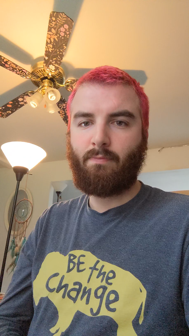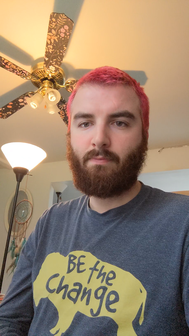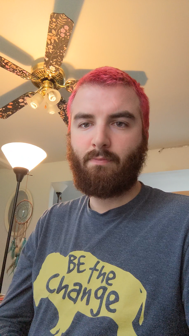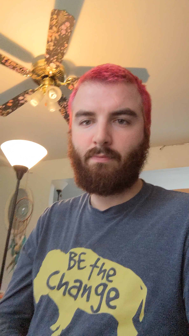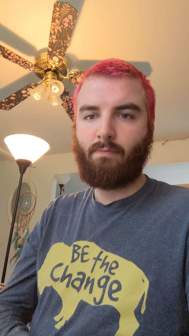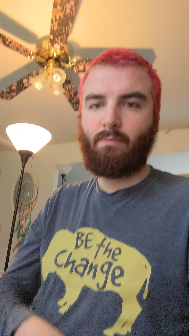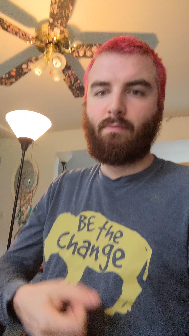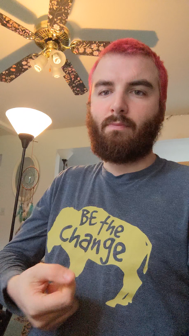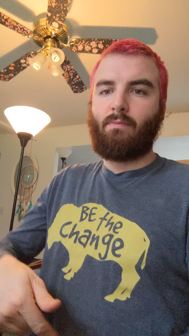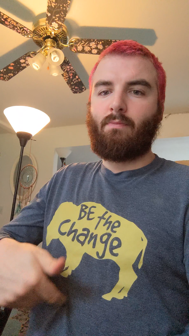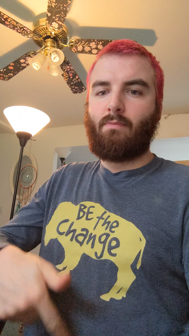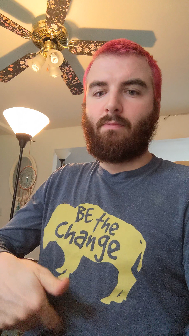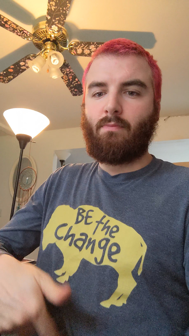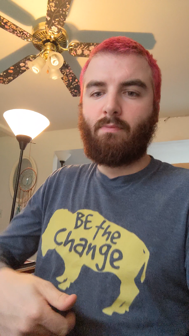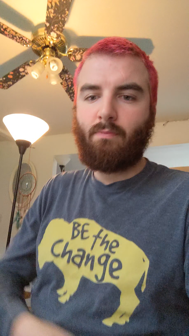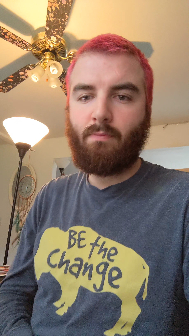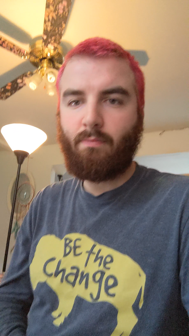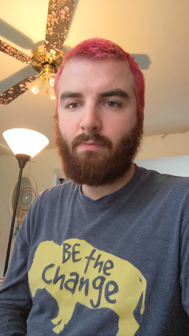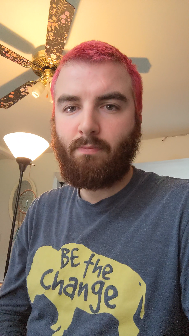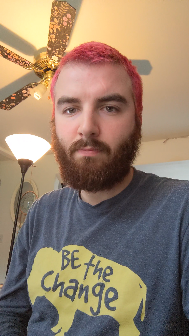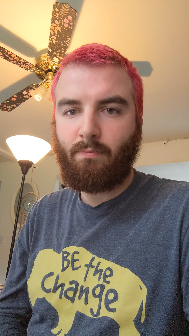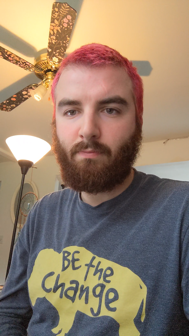belly button